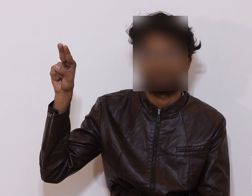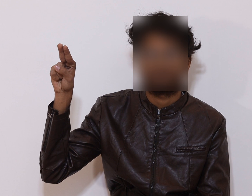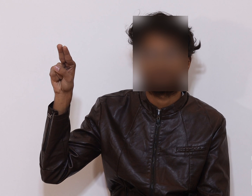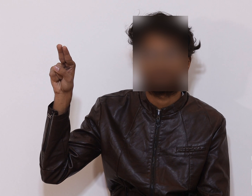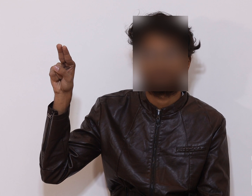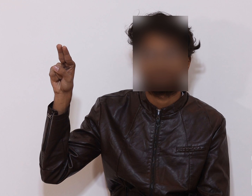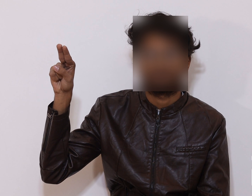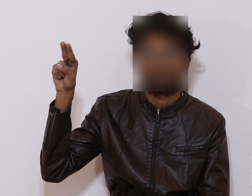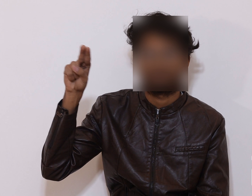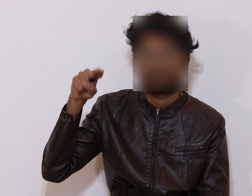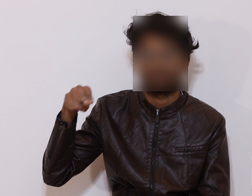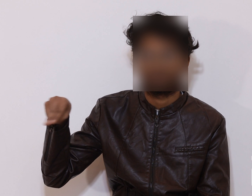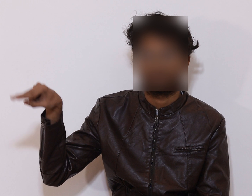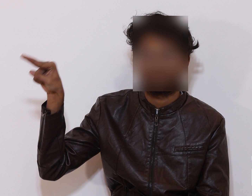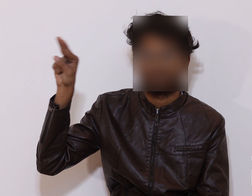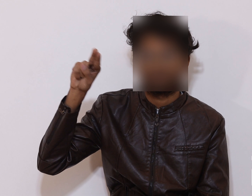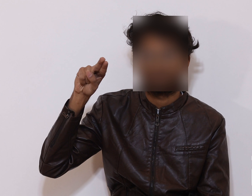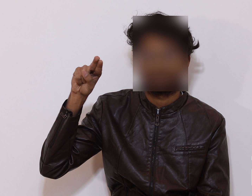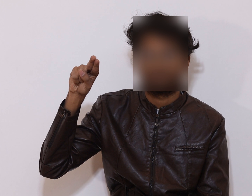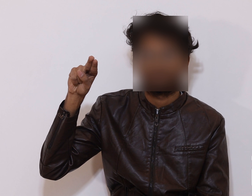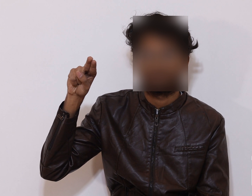ہ